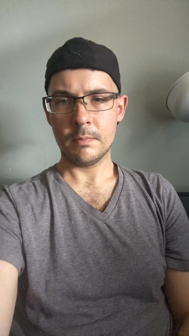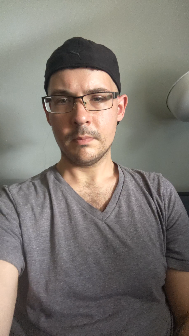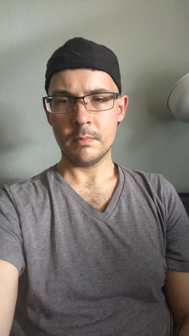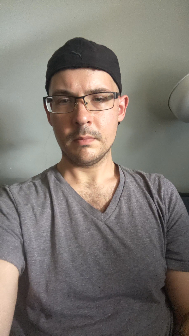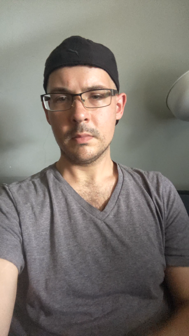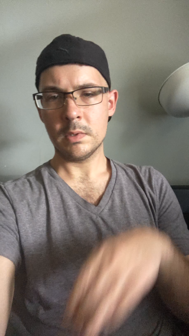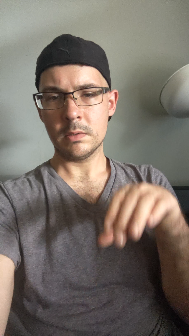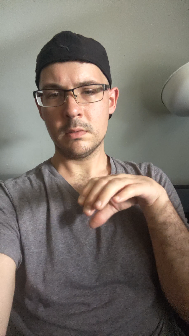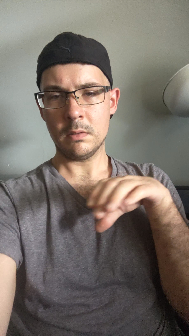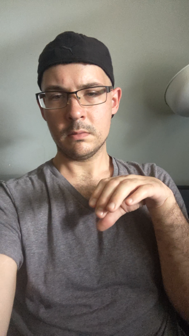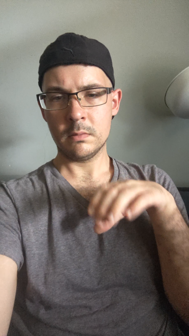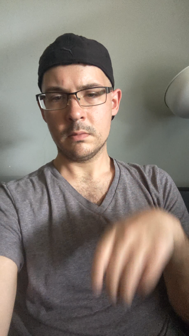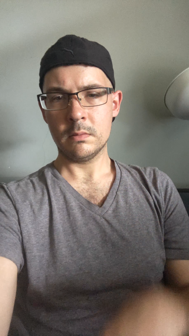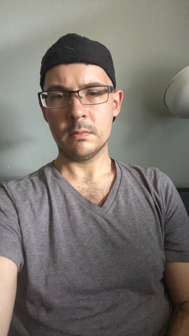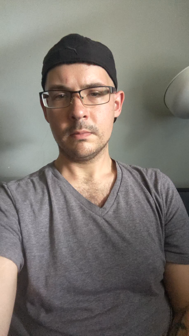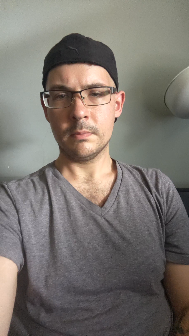does